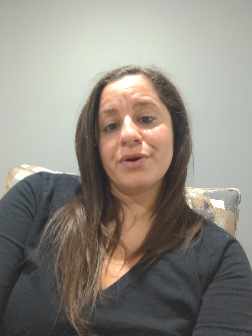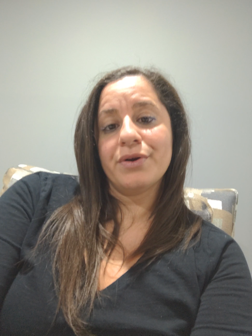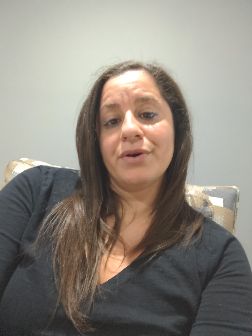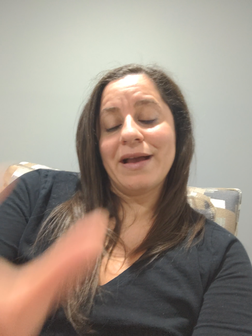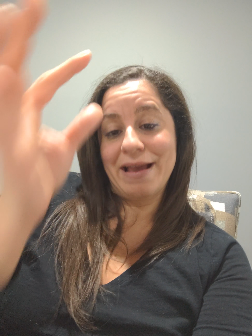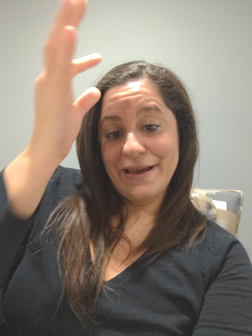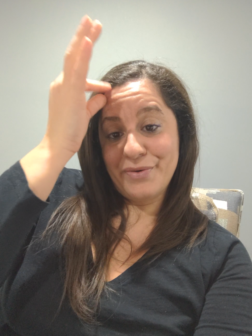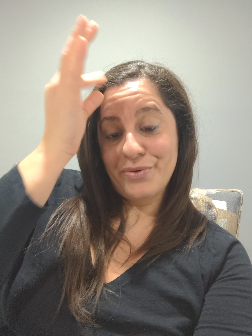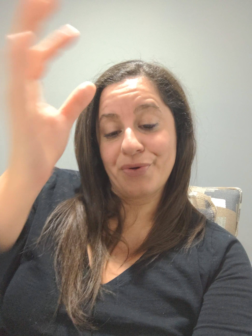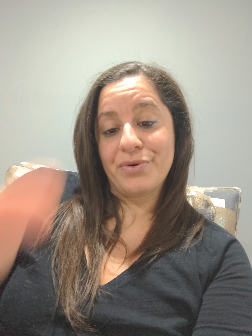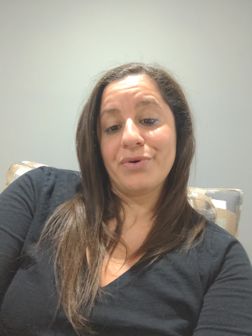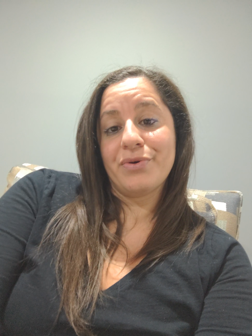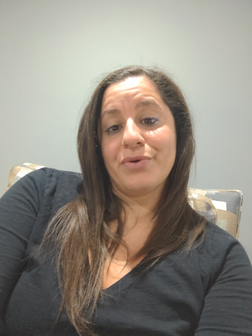hair